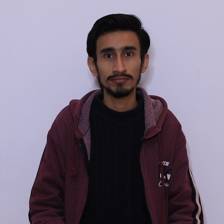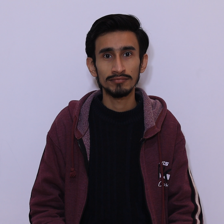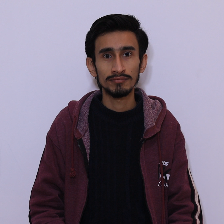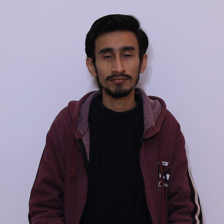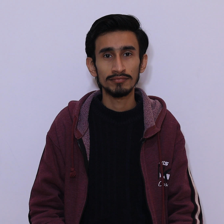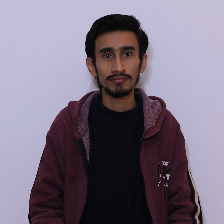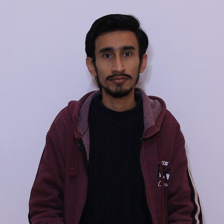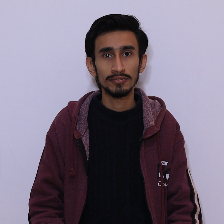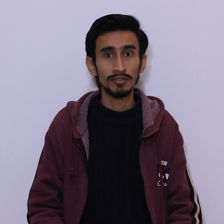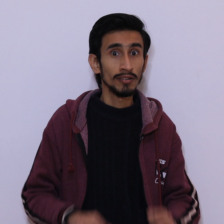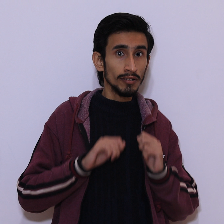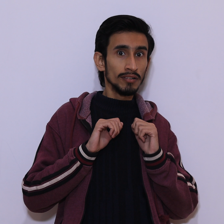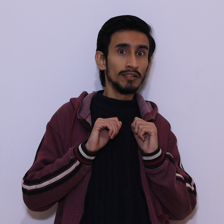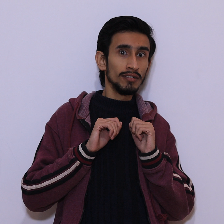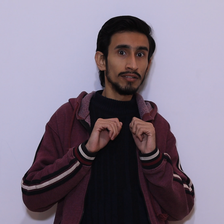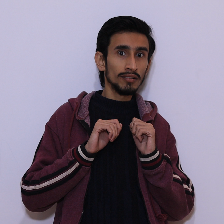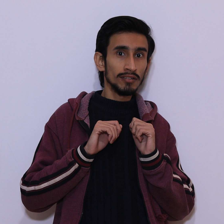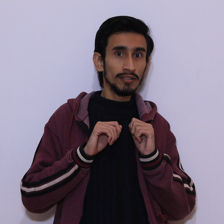scared